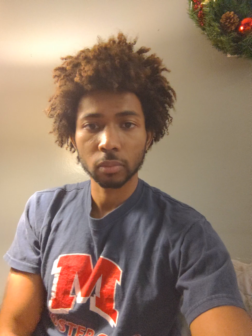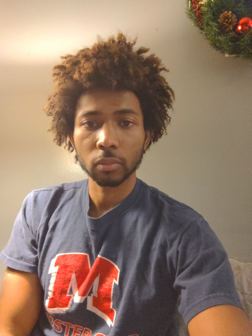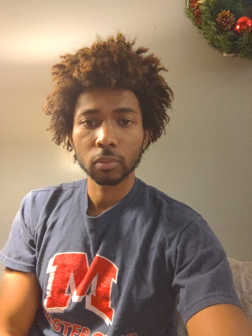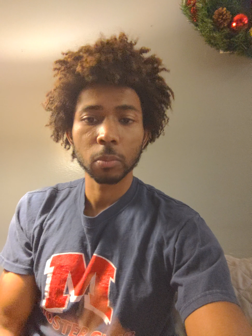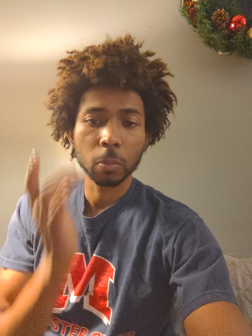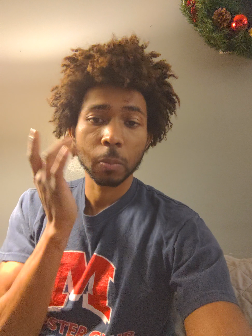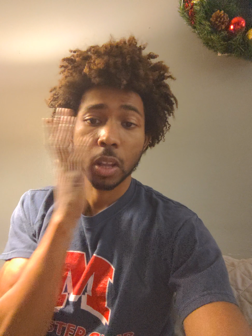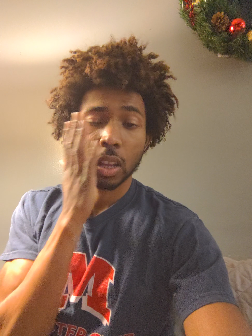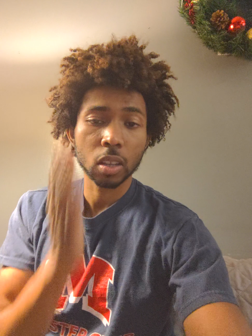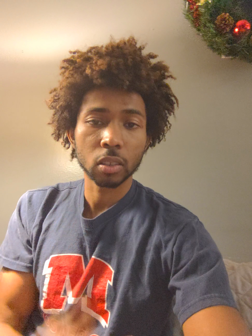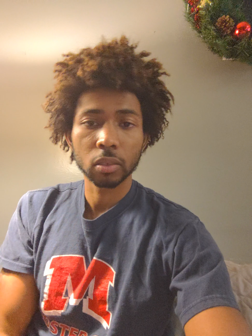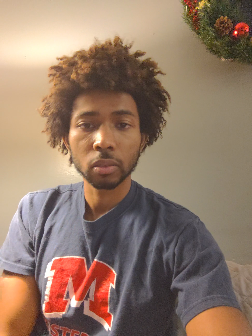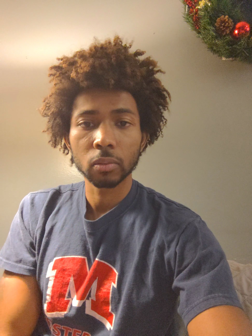bee